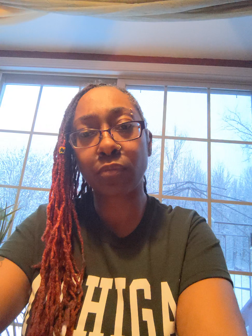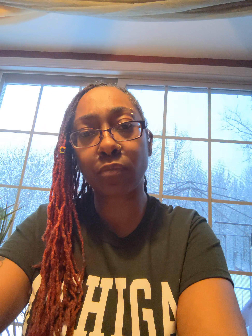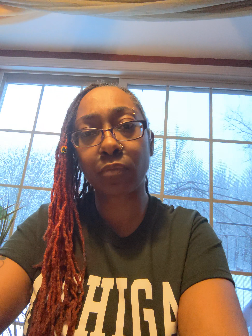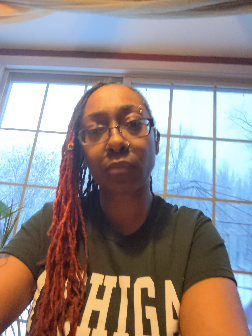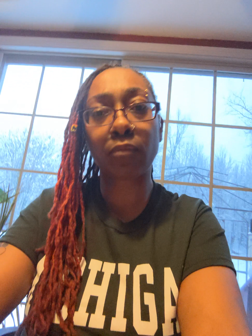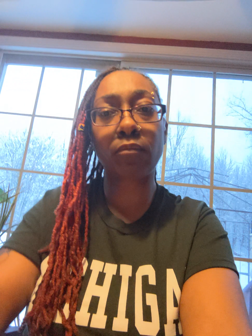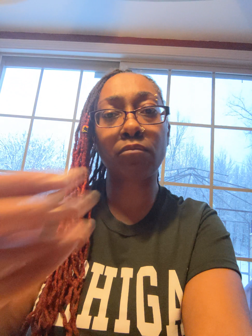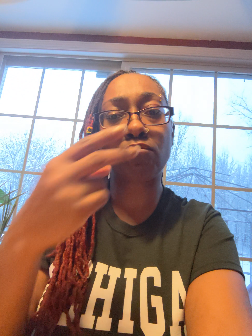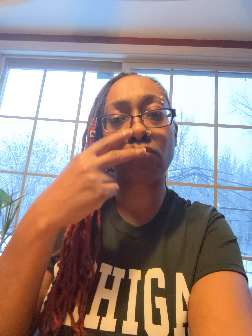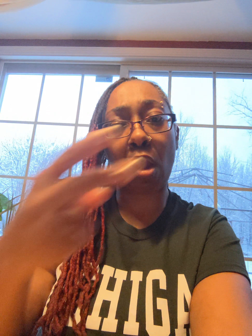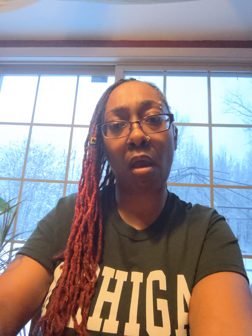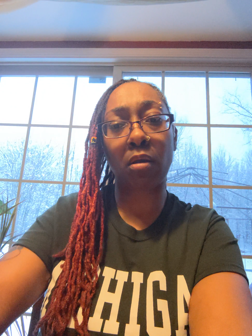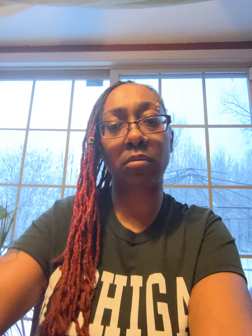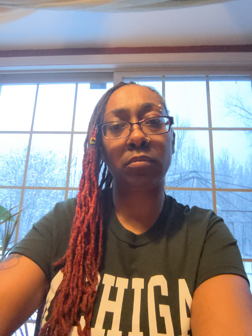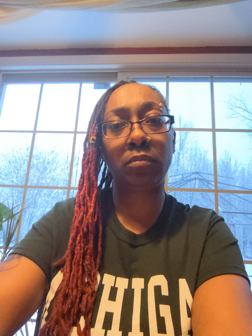look